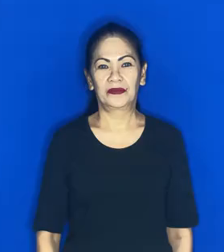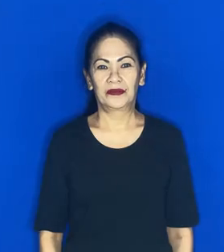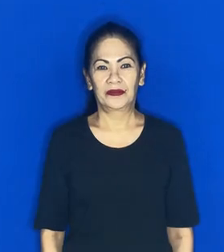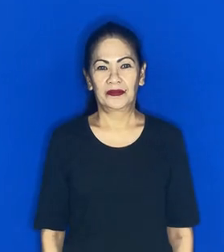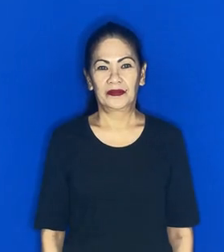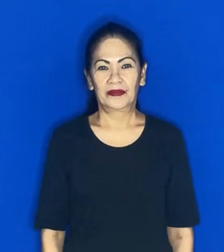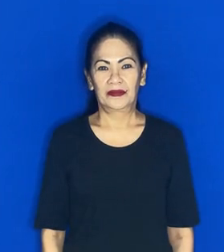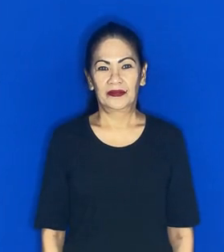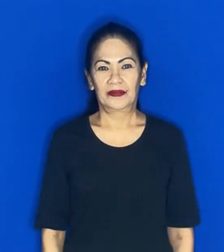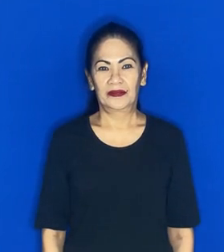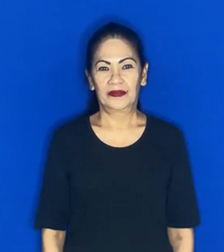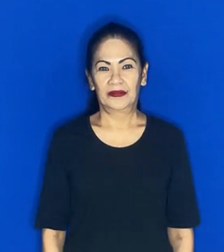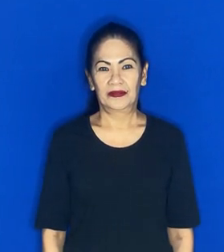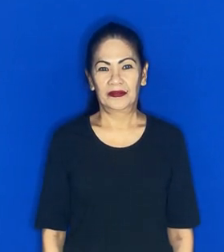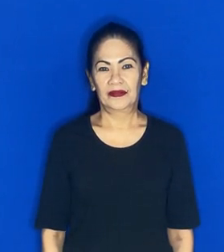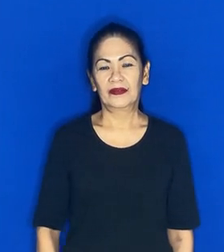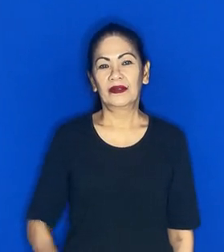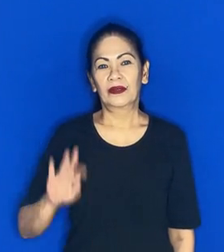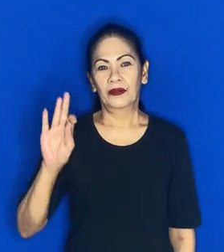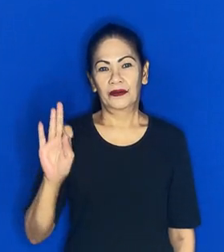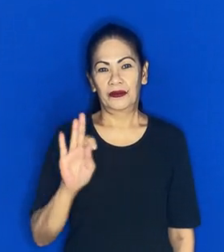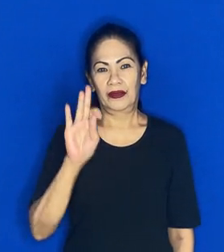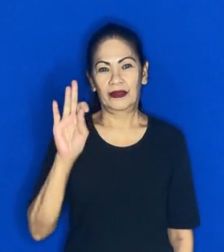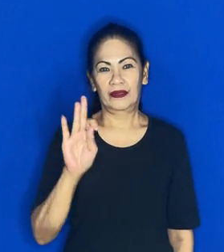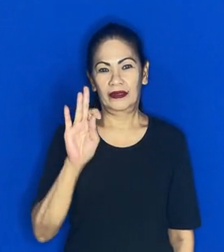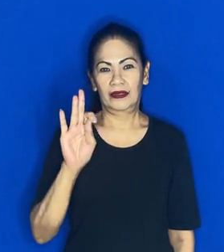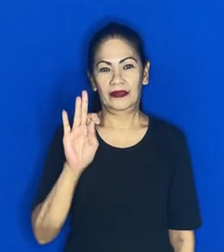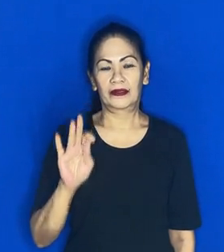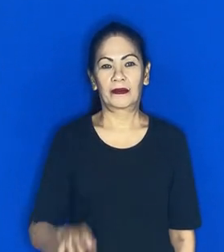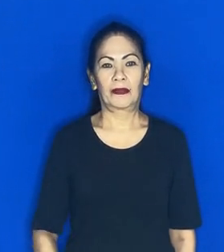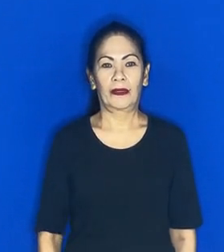friday